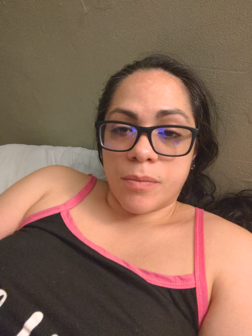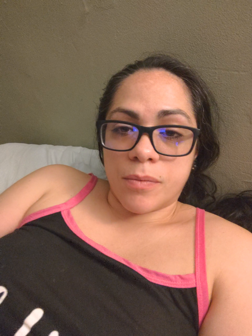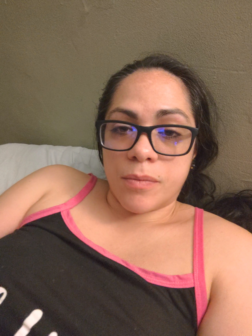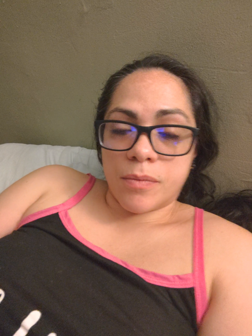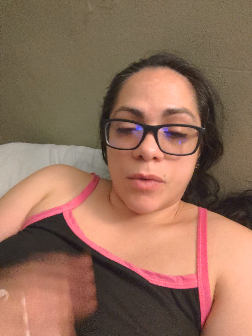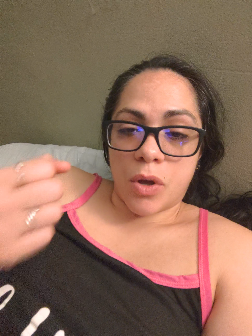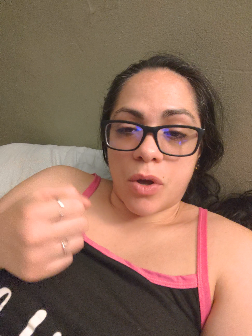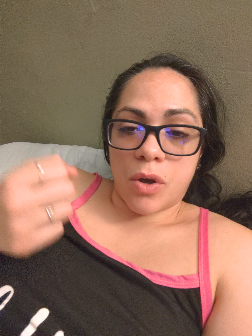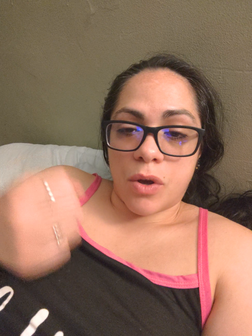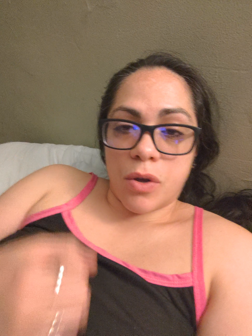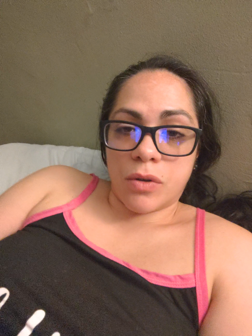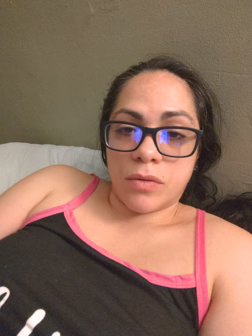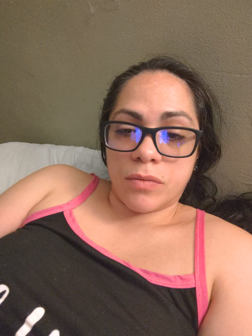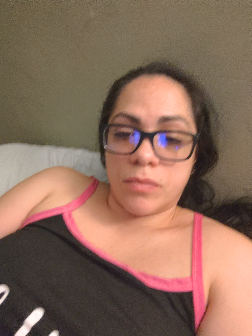car